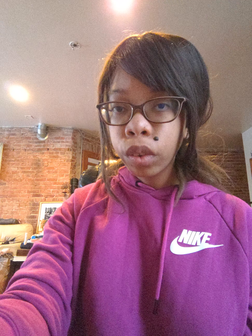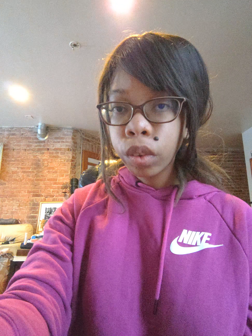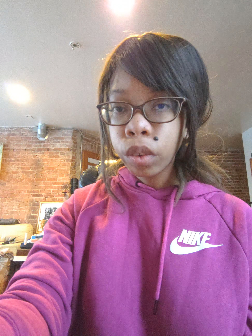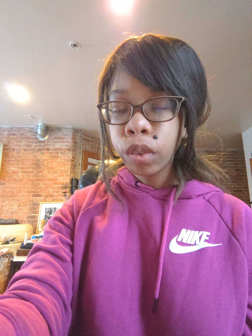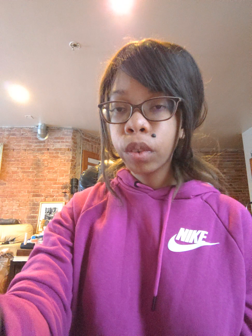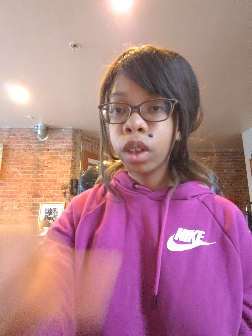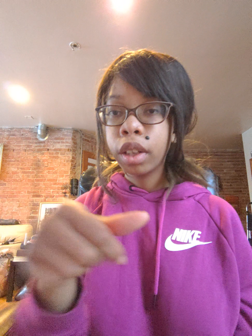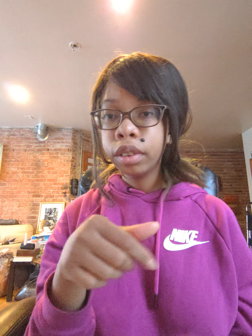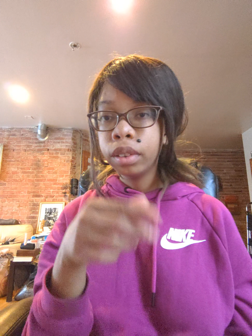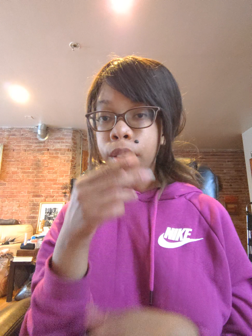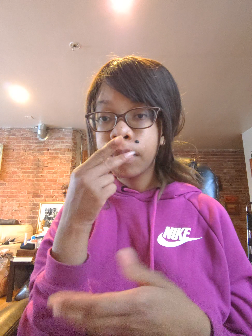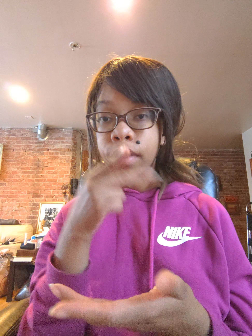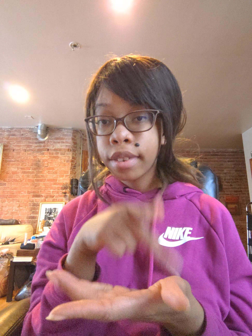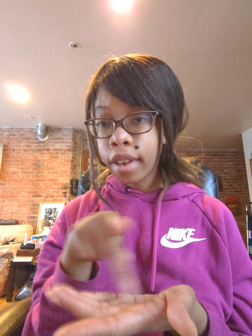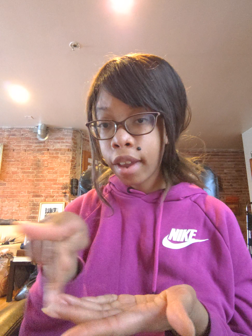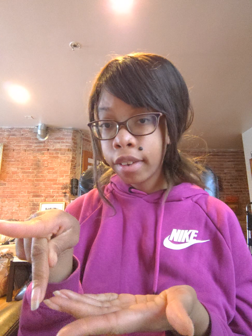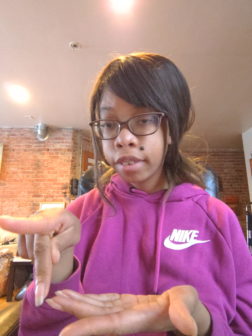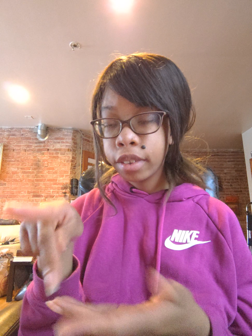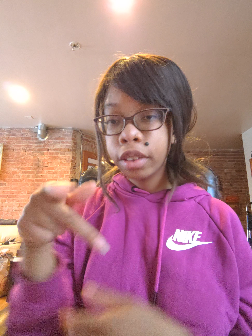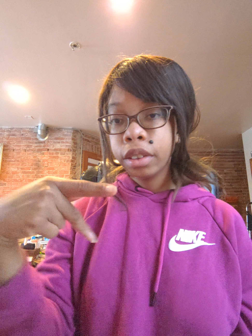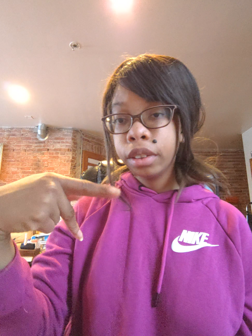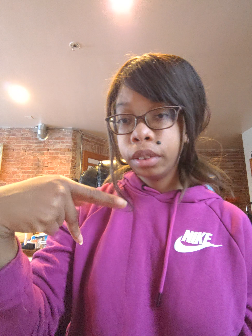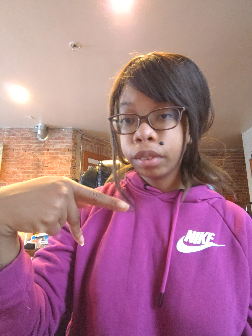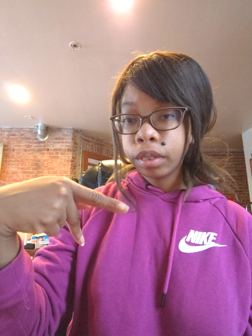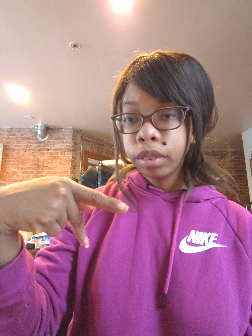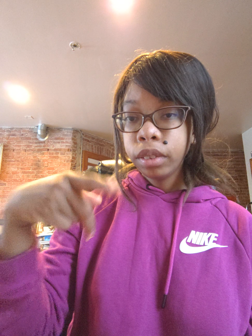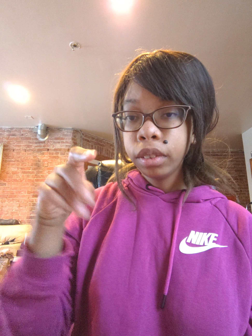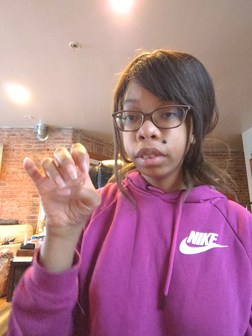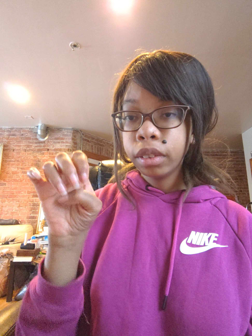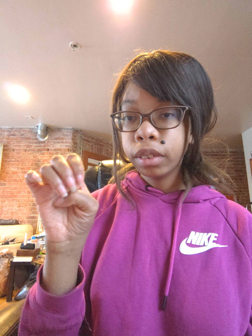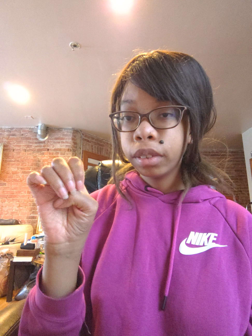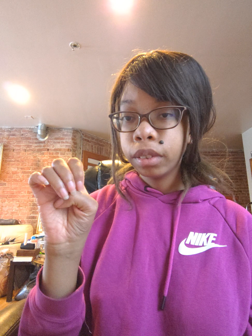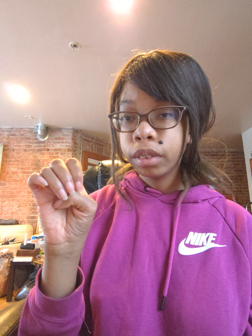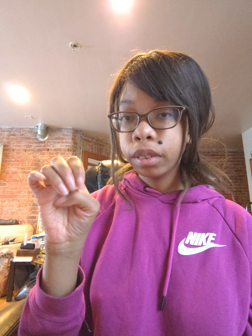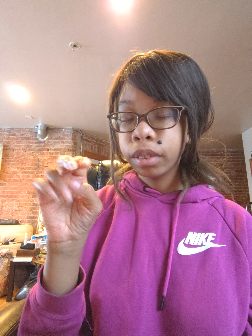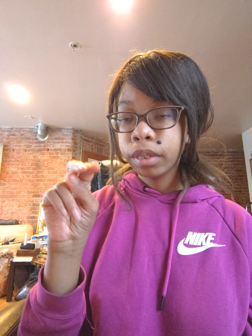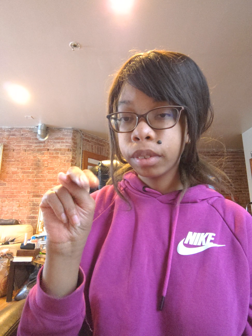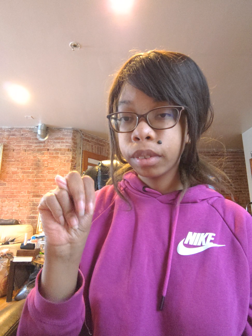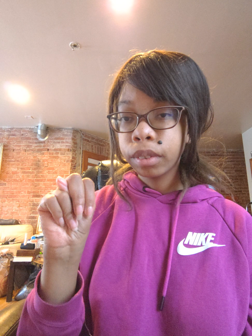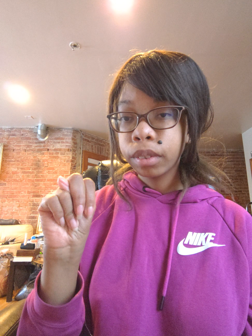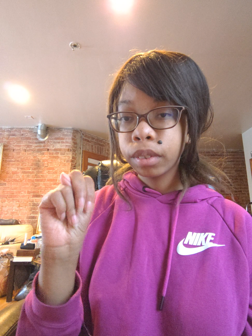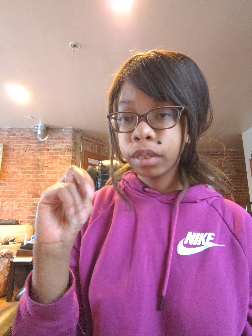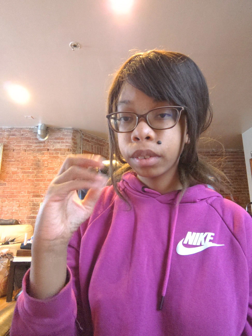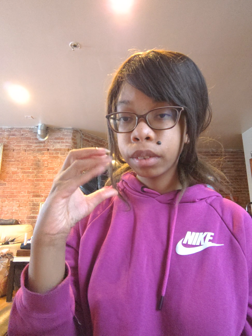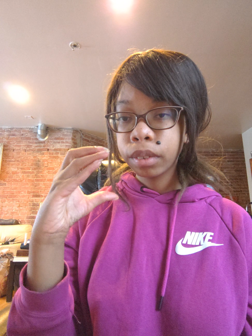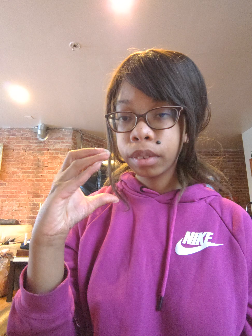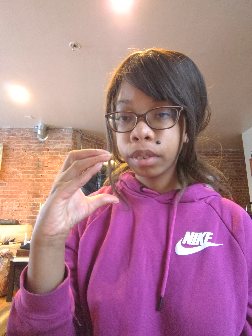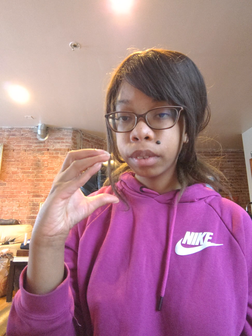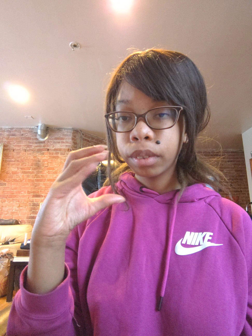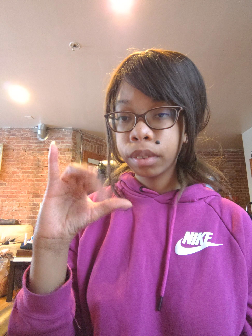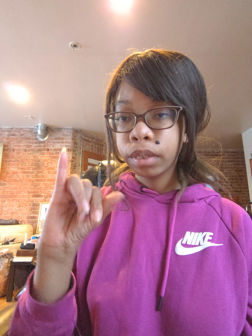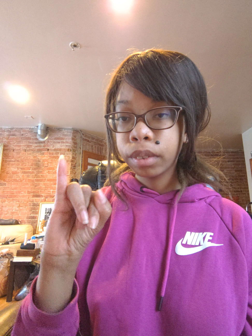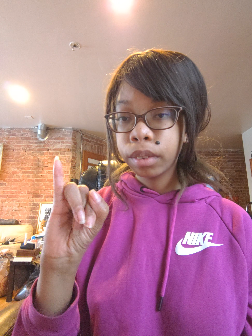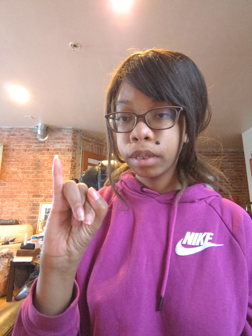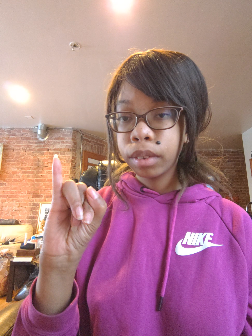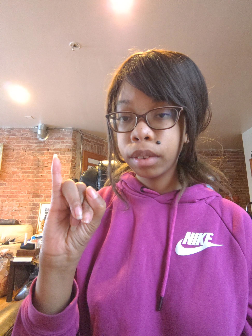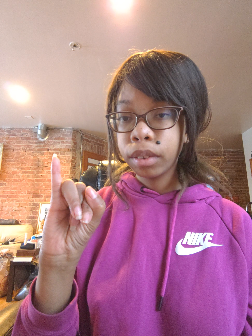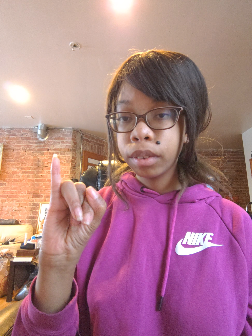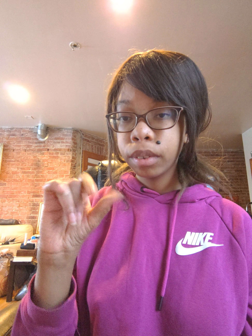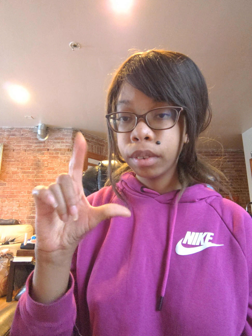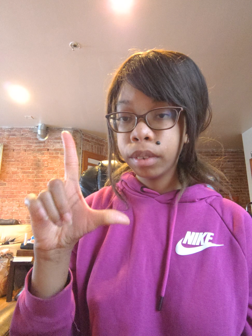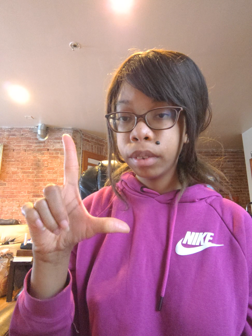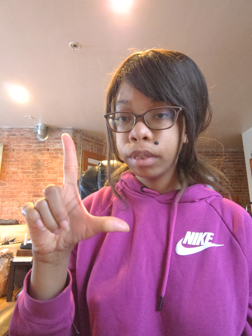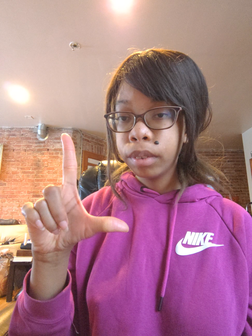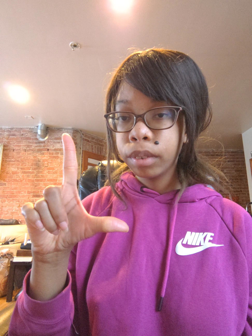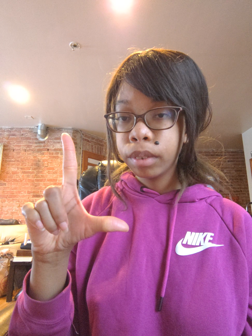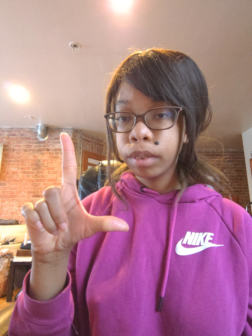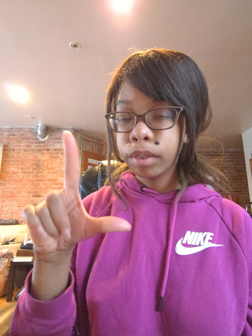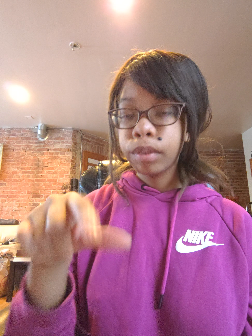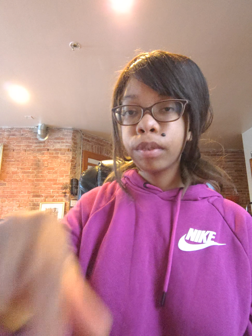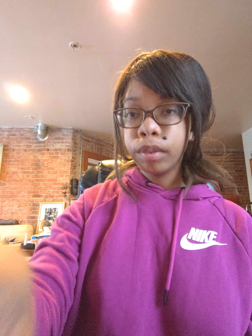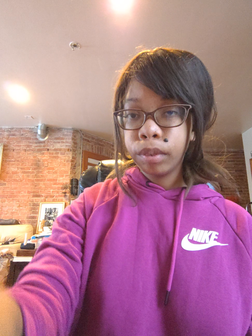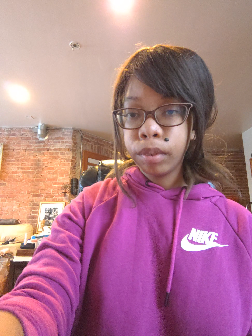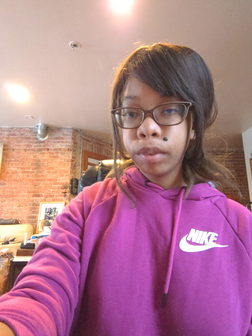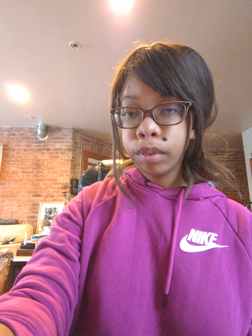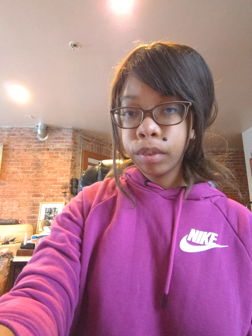pencil